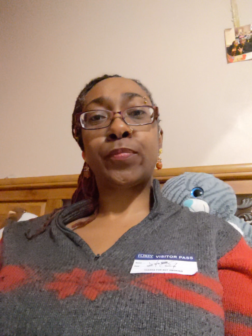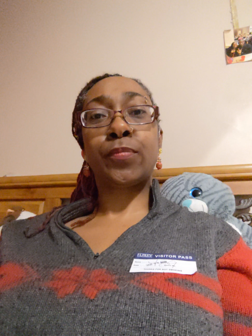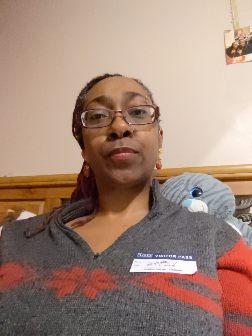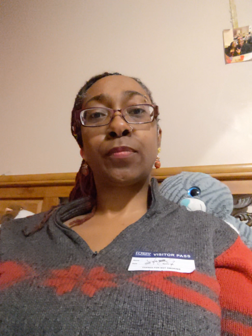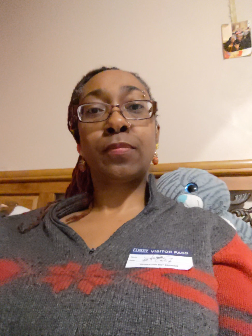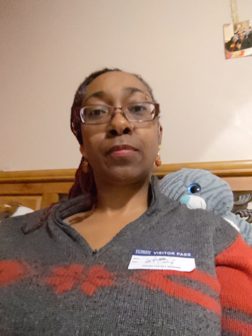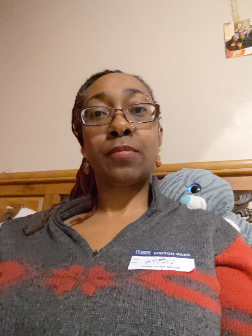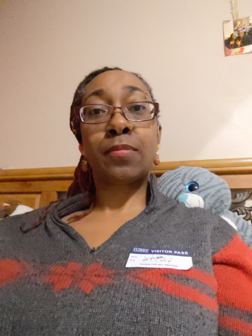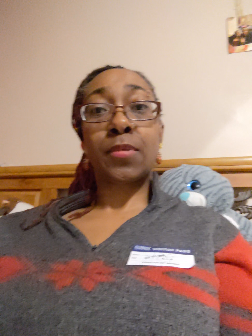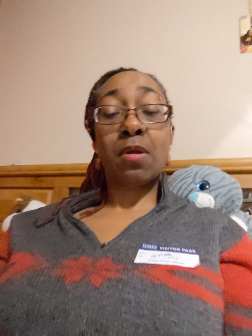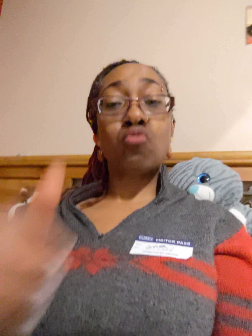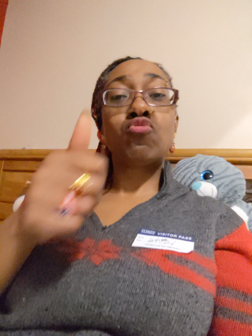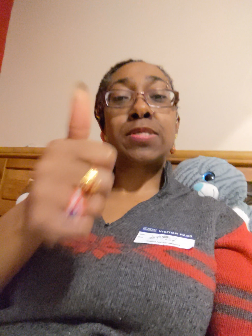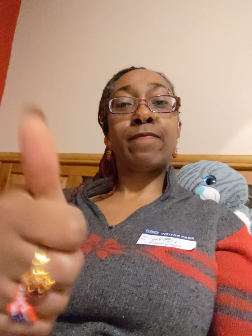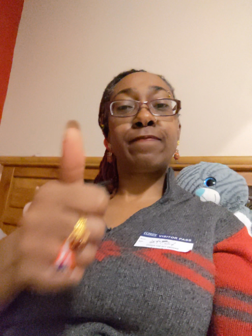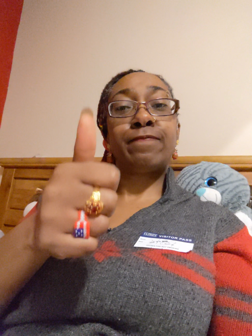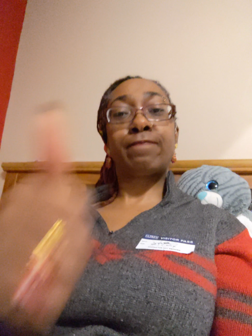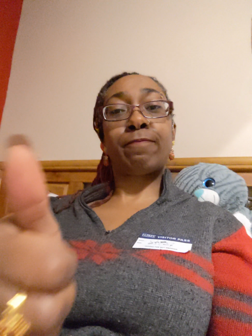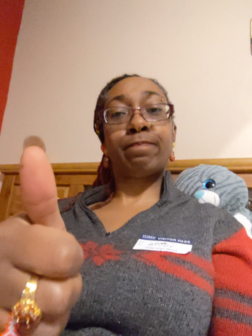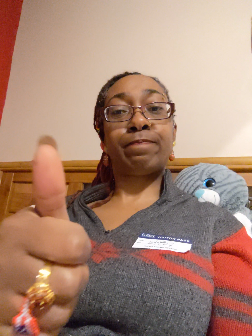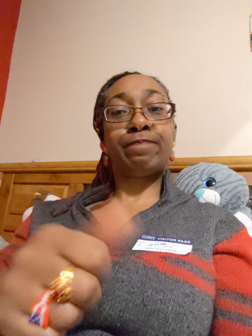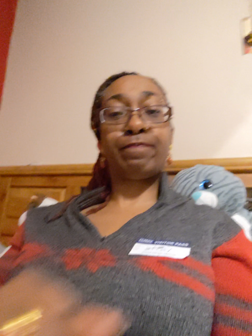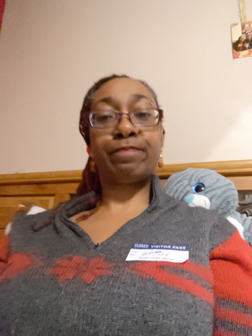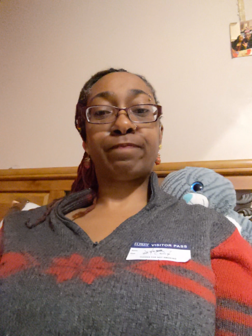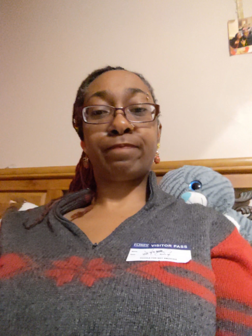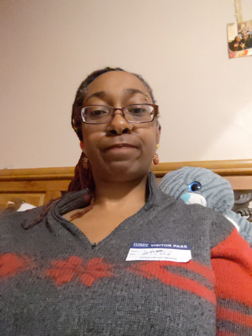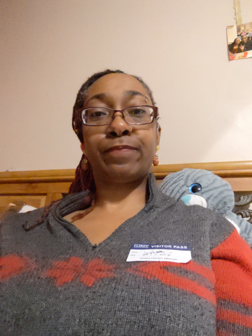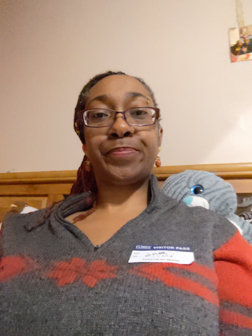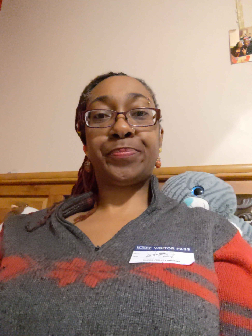yourself